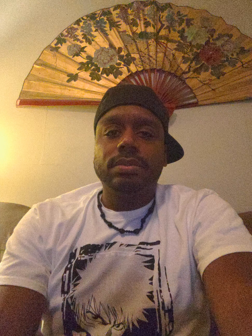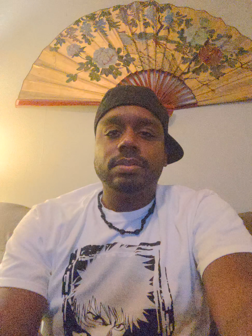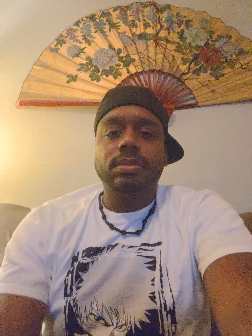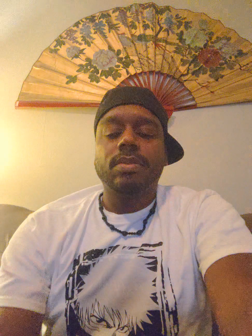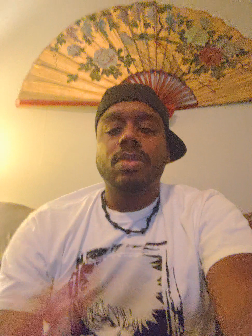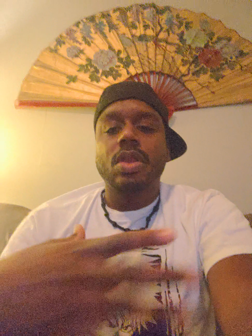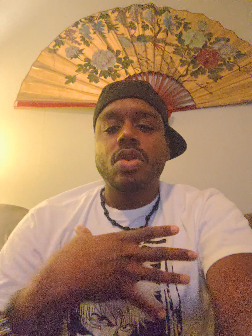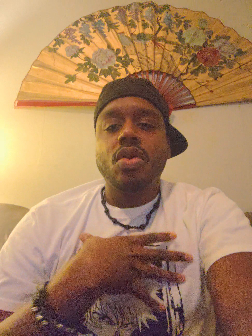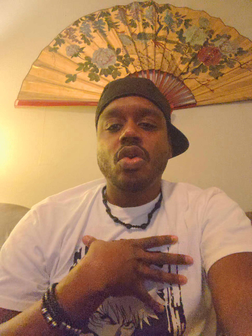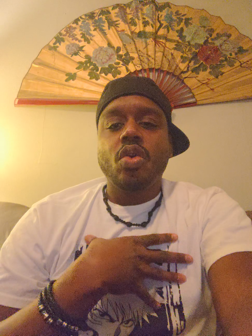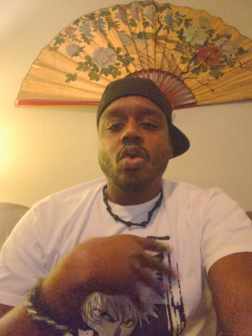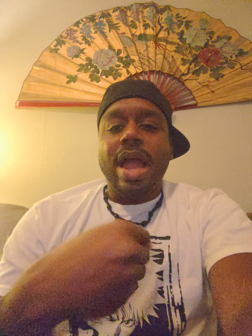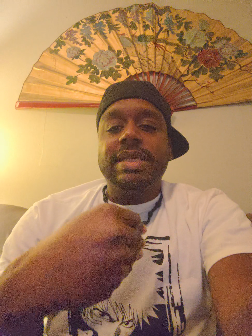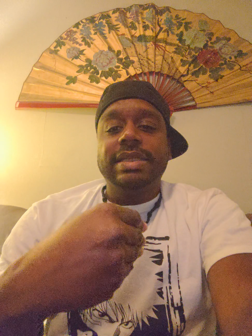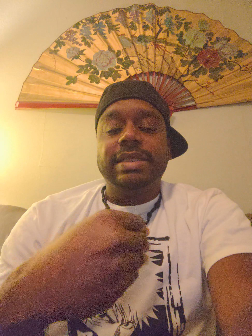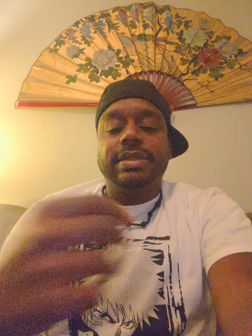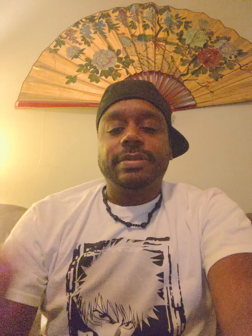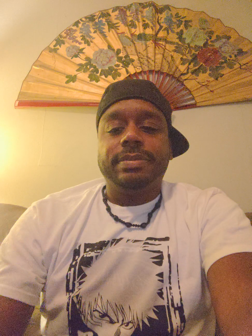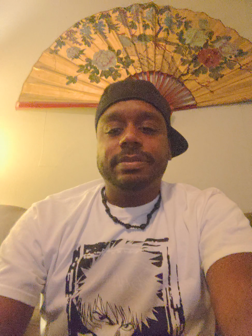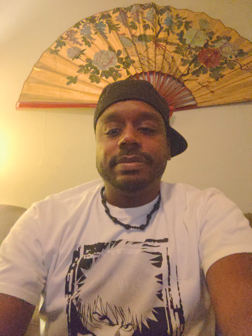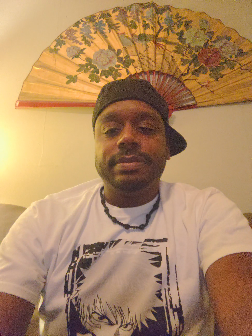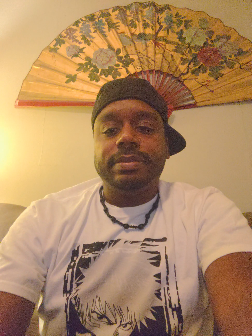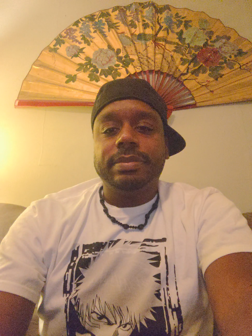white